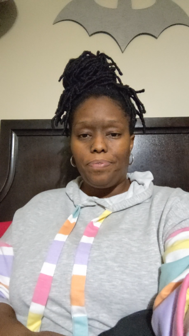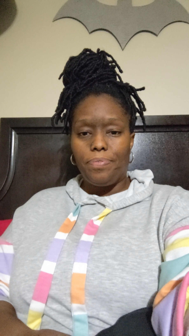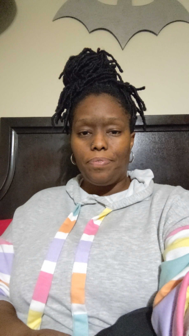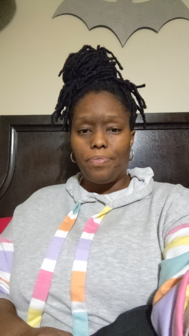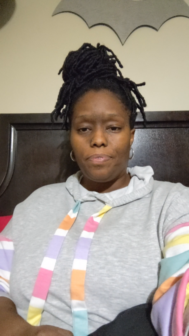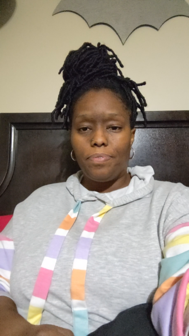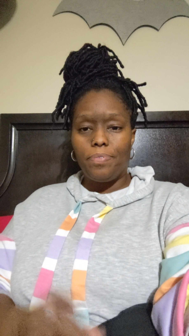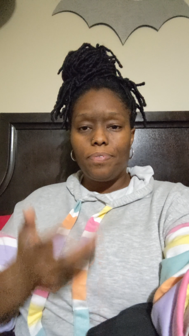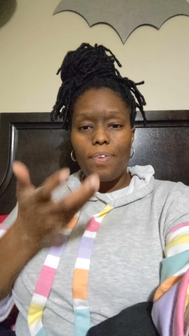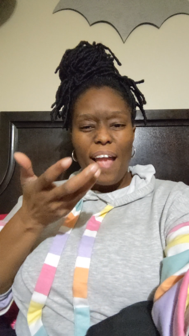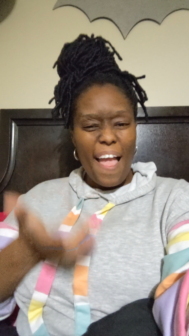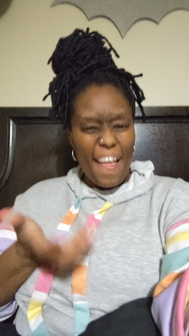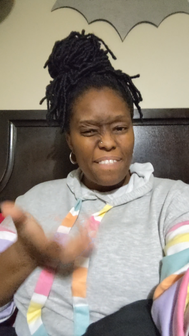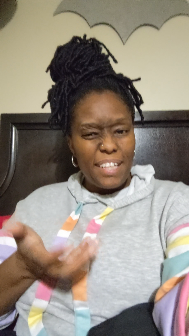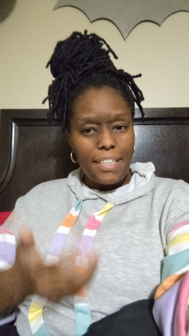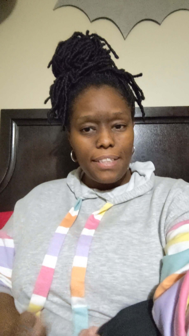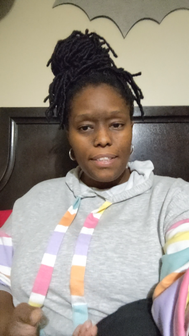heavy